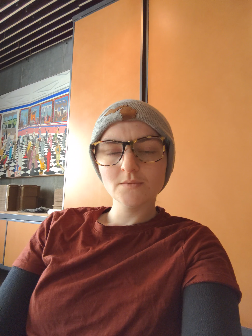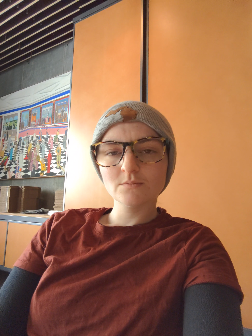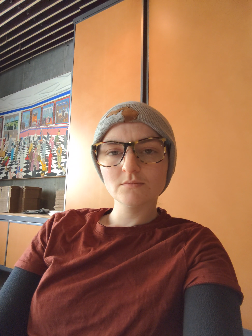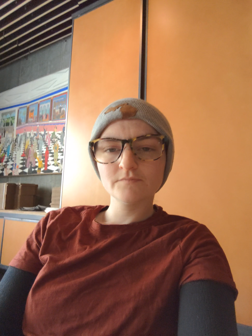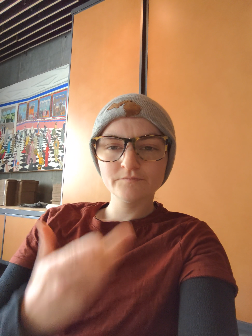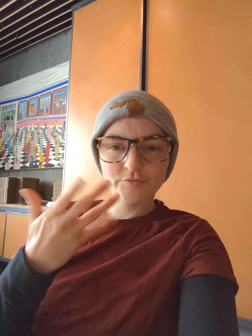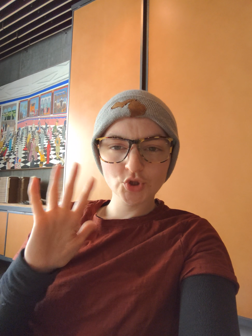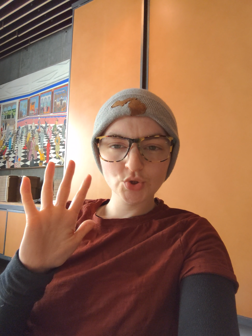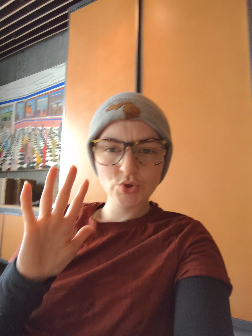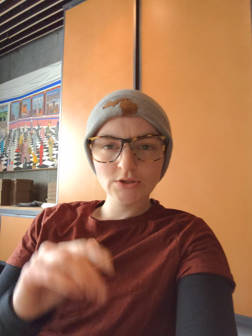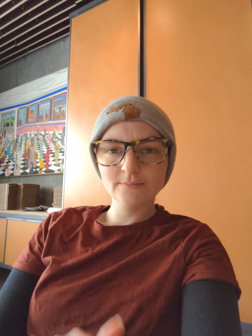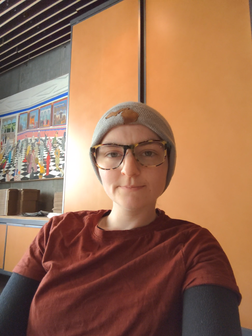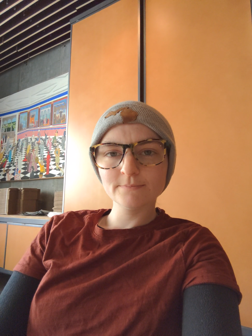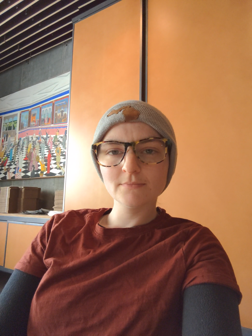finish